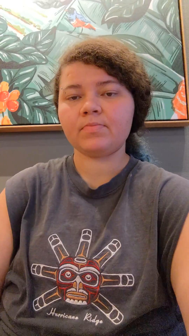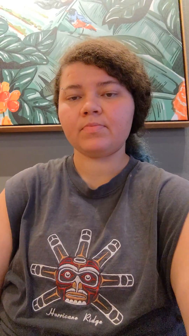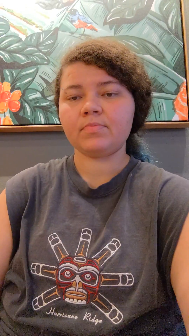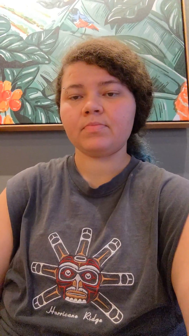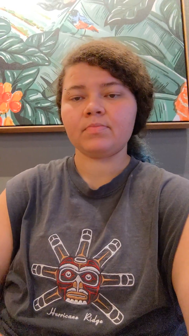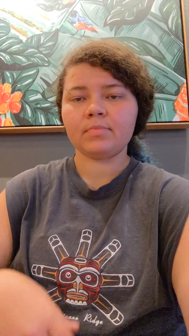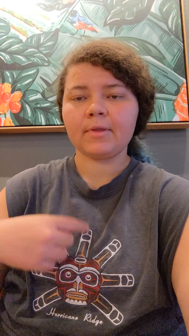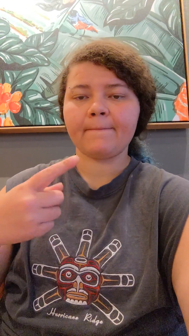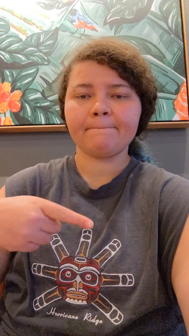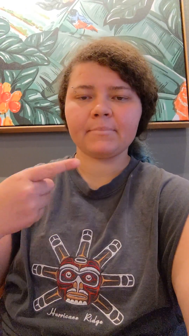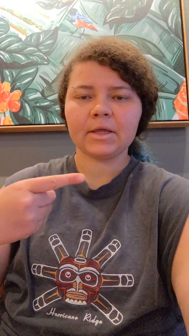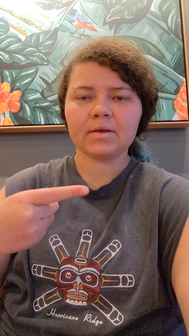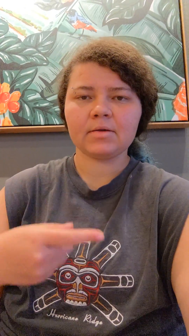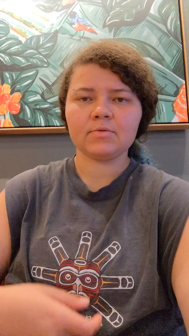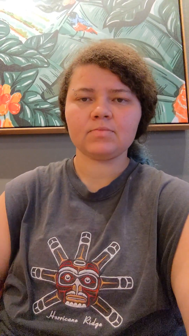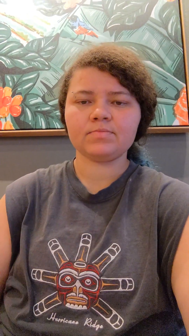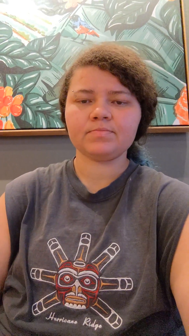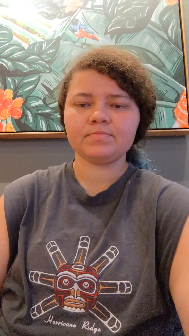about